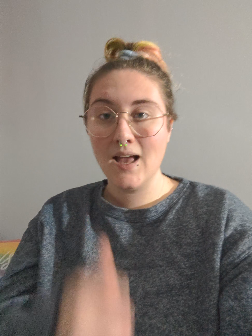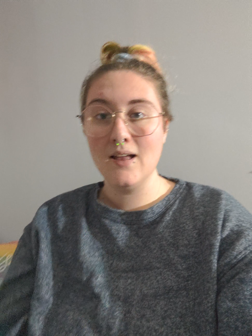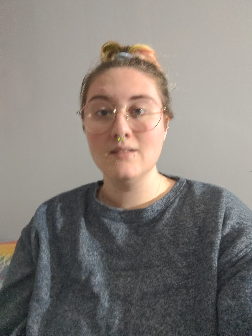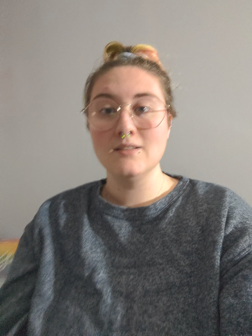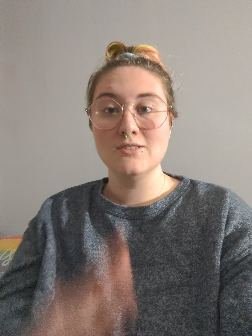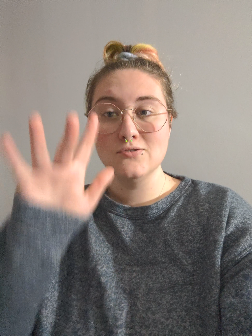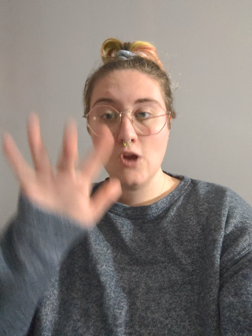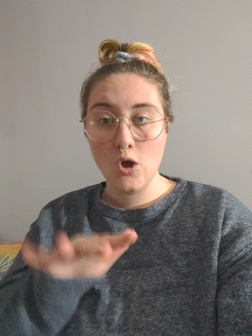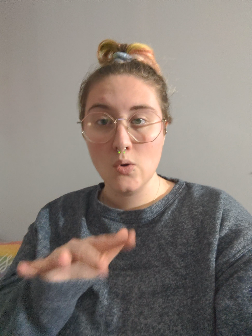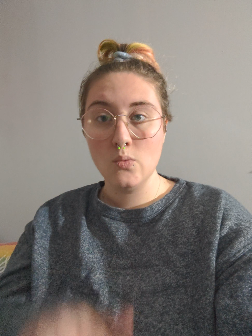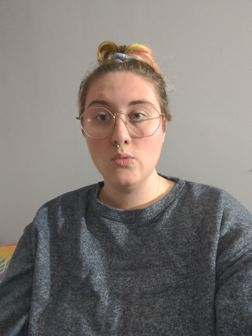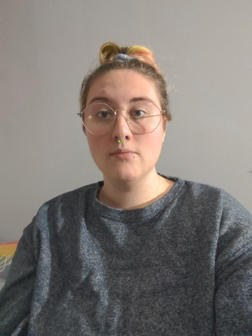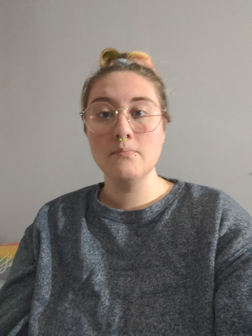snow